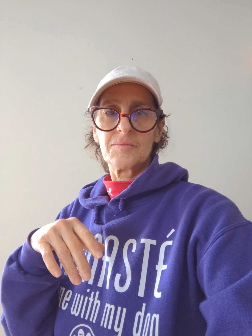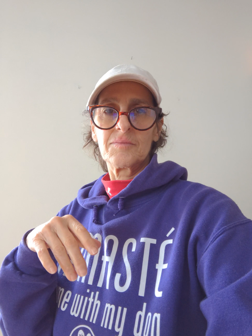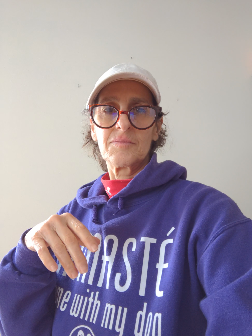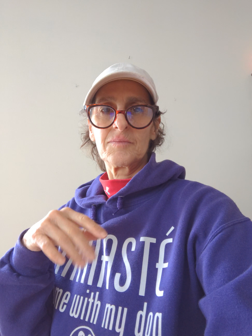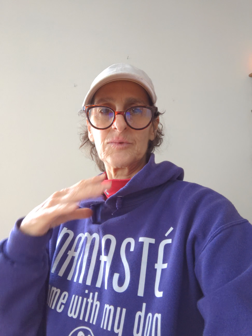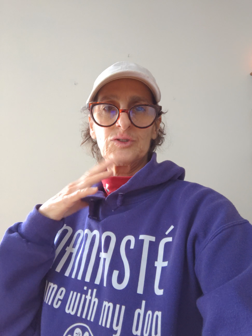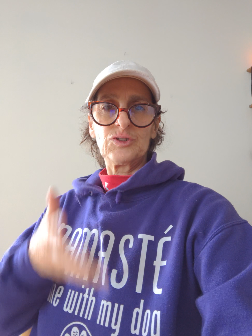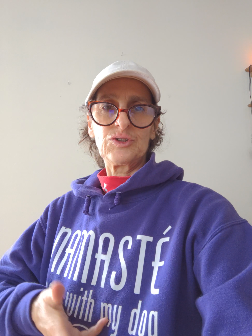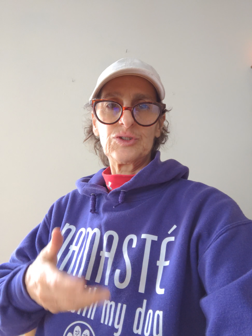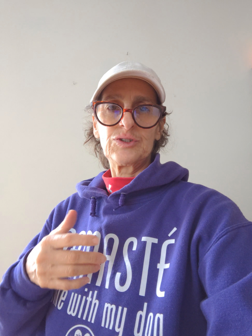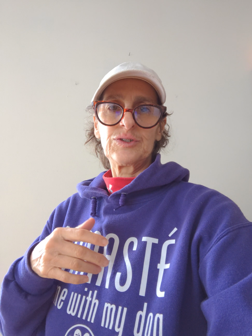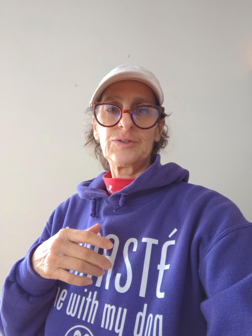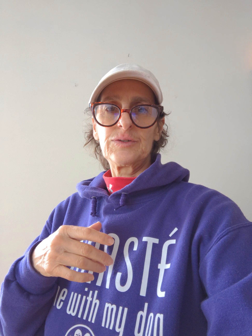shirt